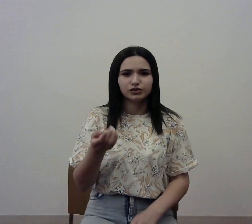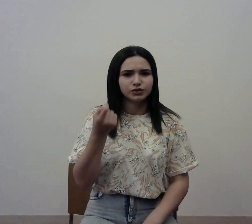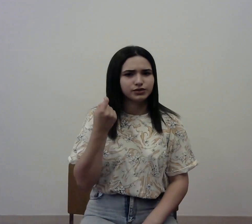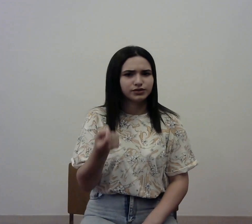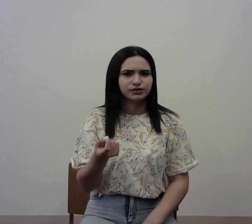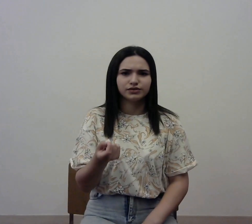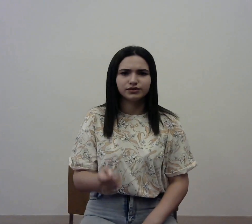ucuzdur